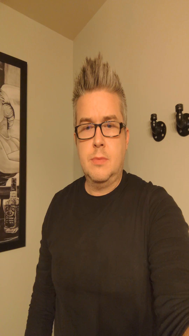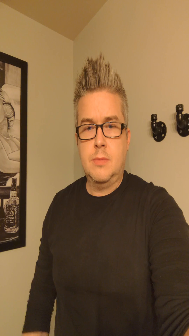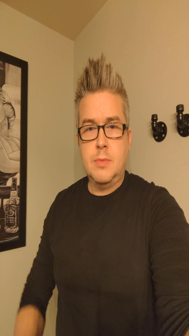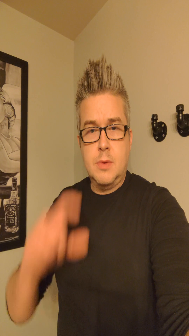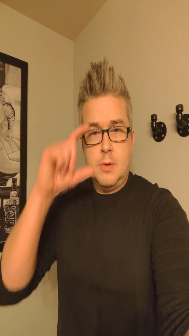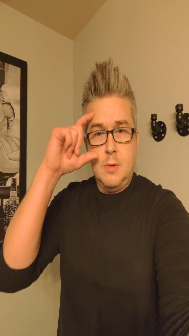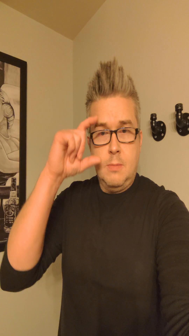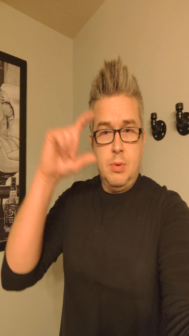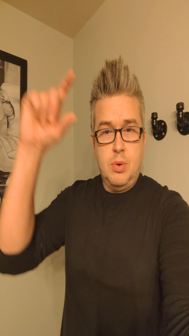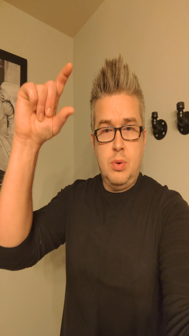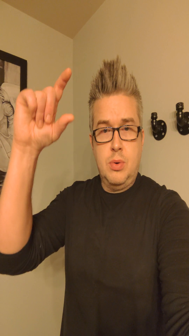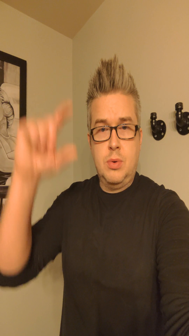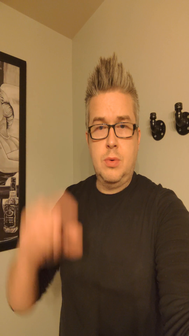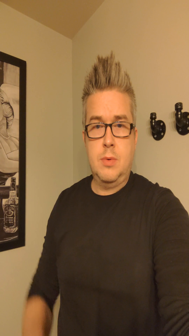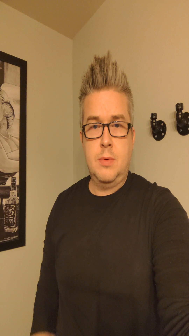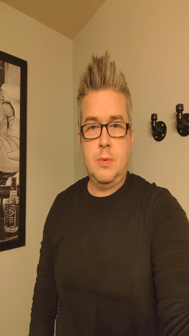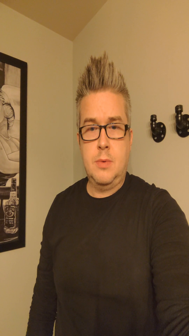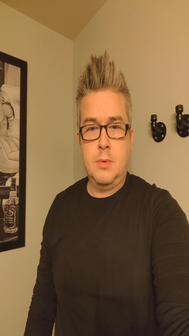moon